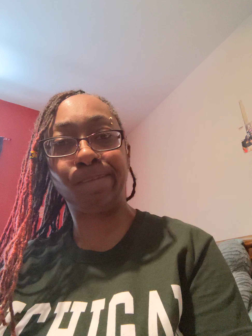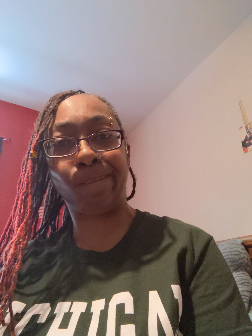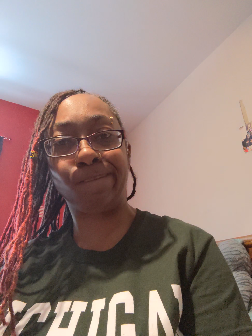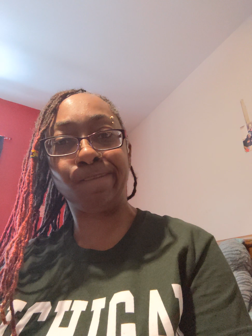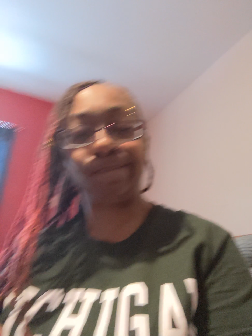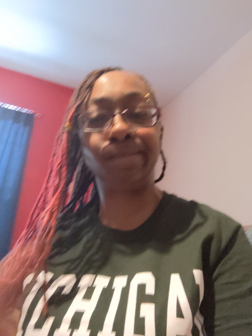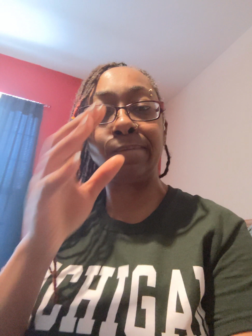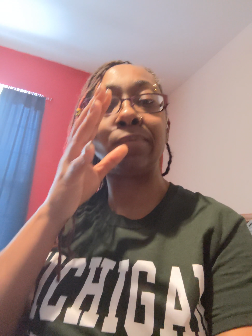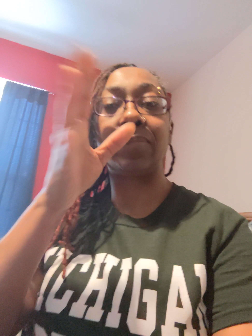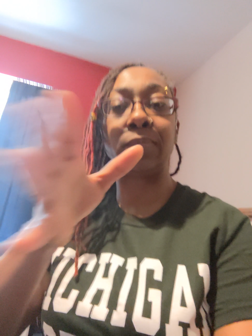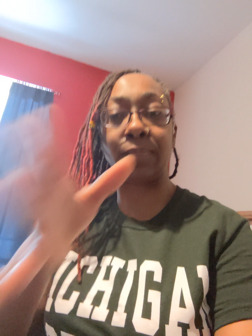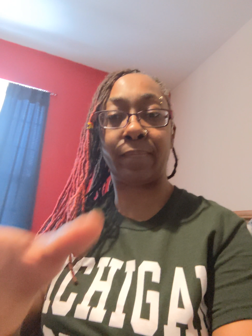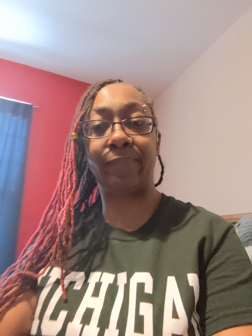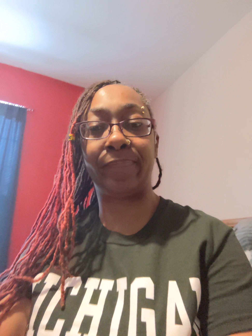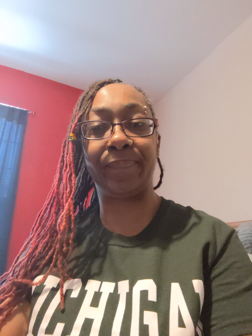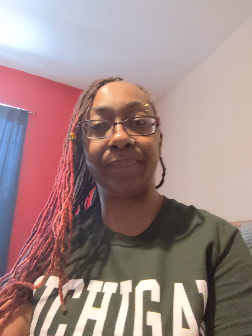grandma